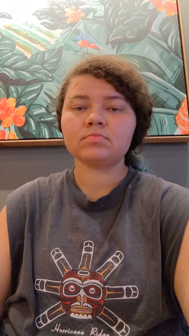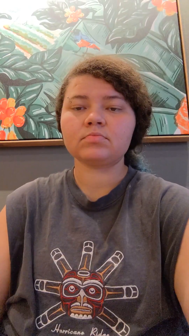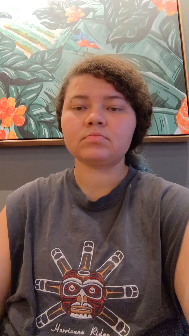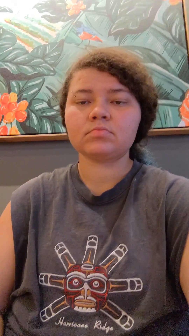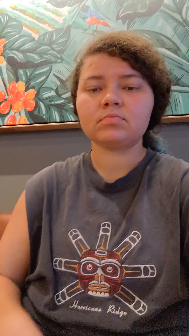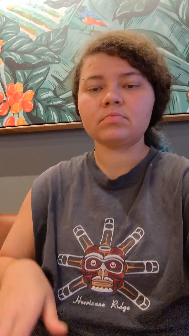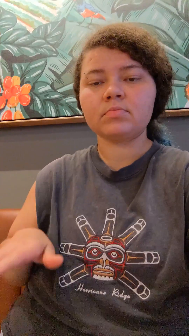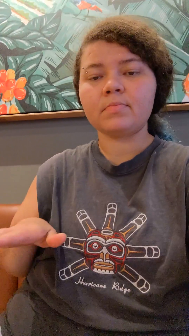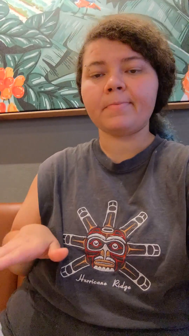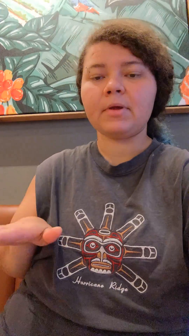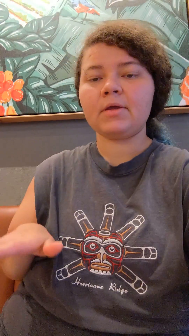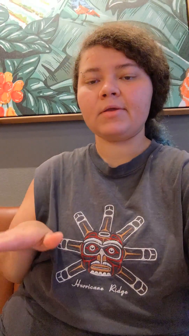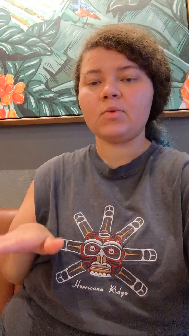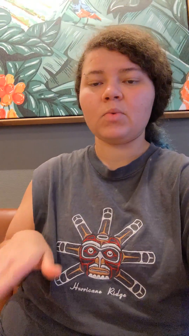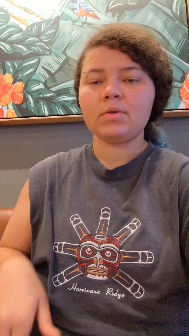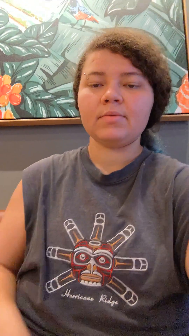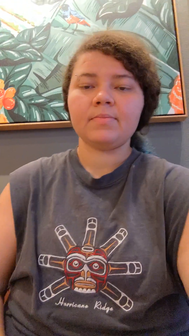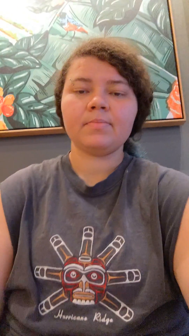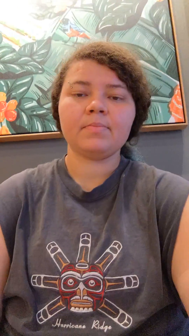penguin